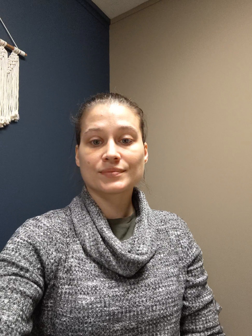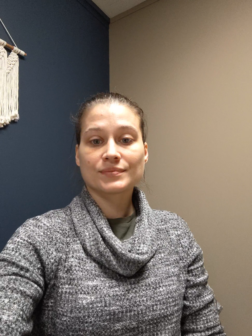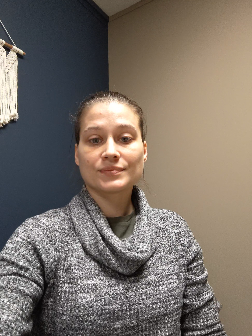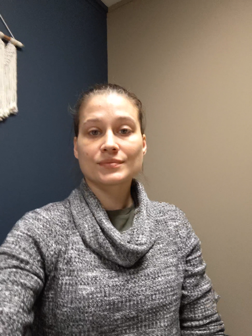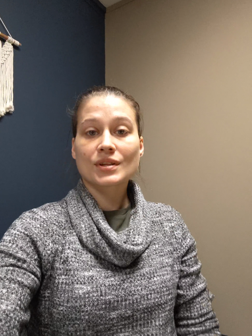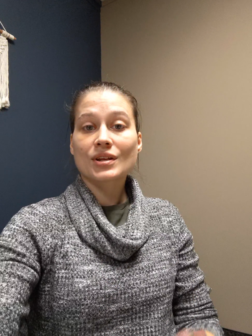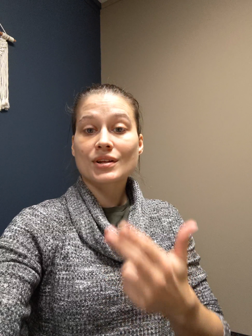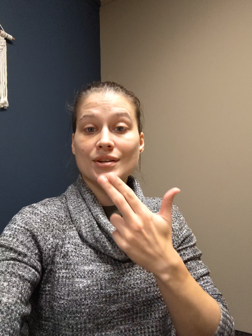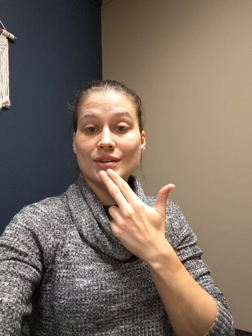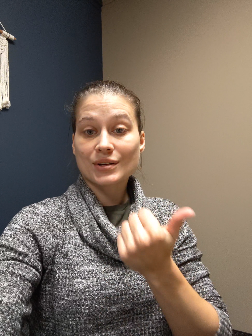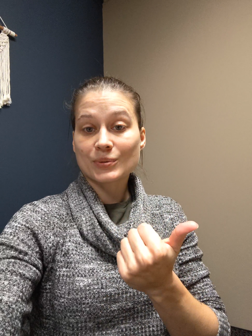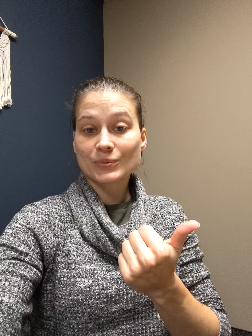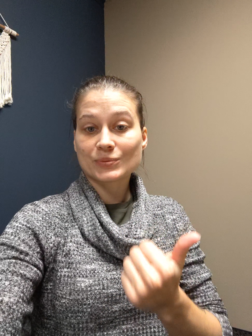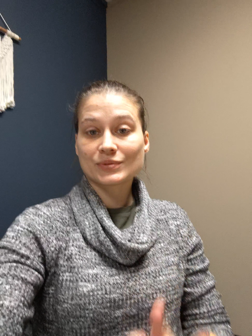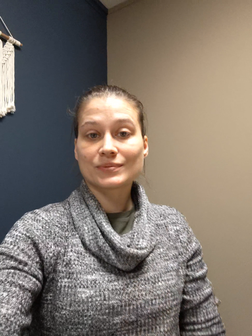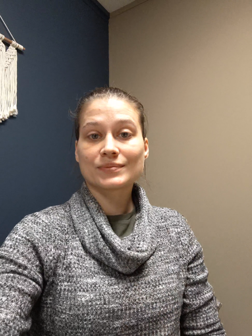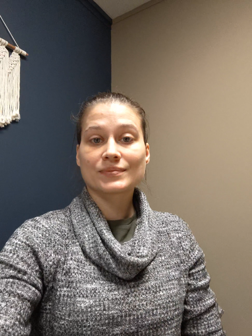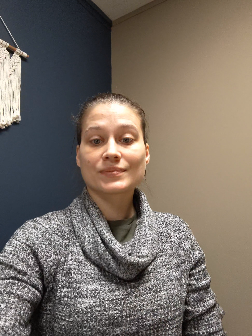cute